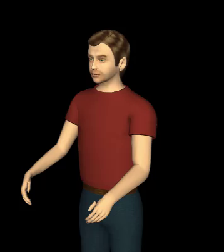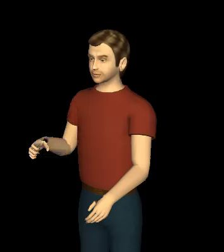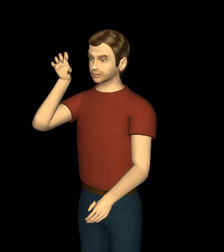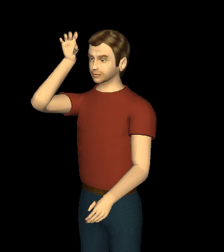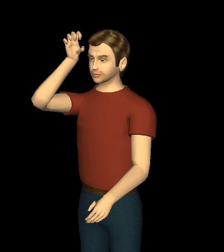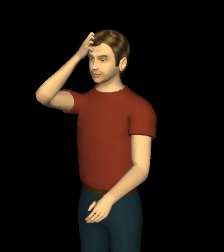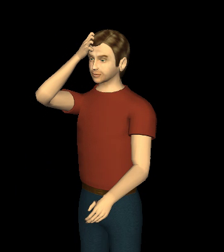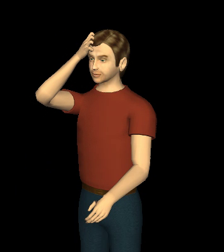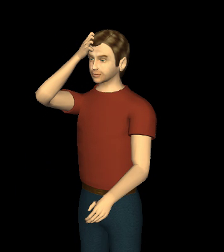أوت